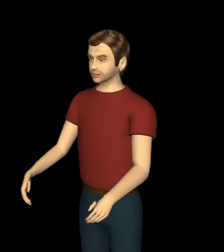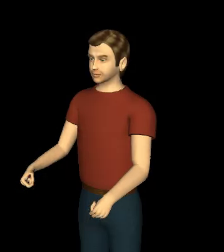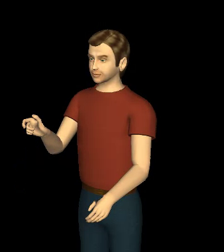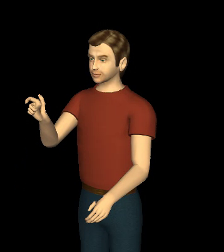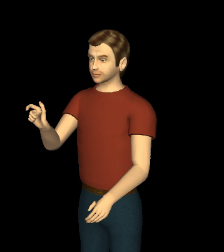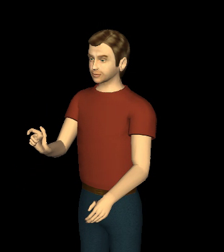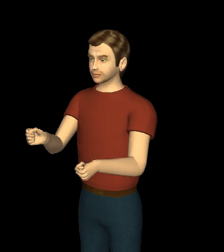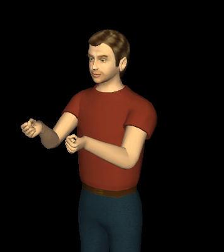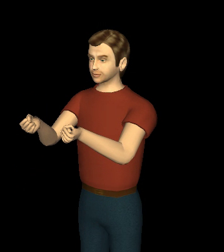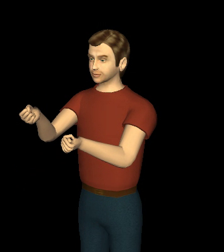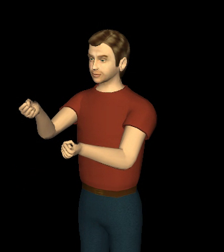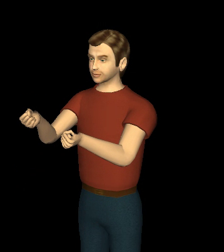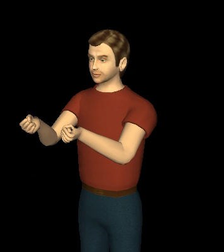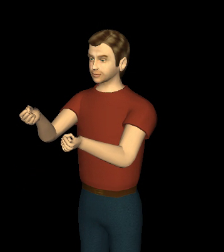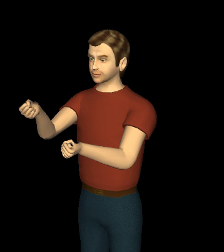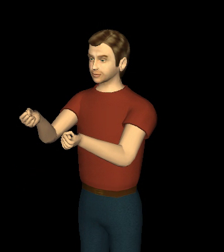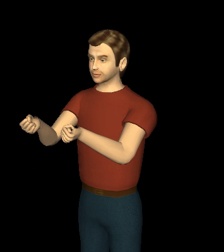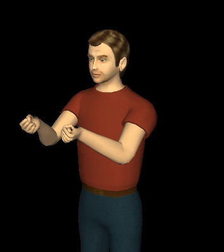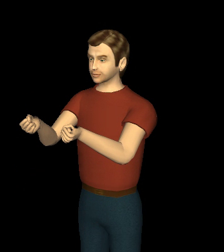سائق